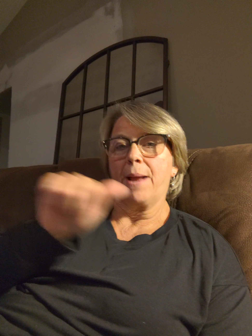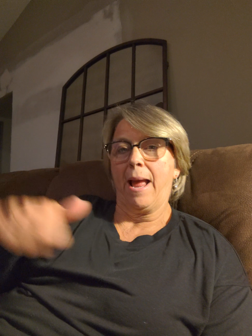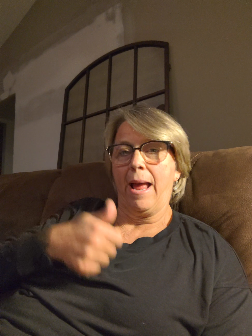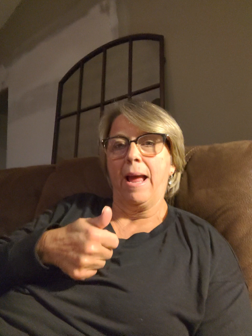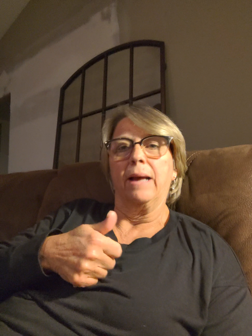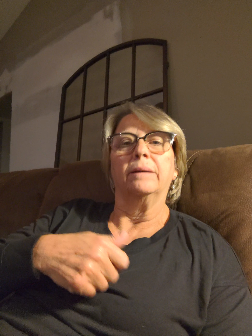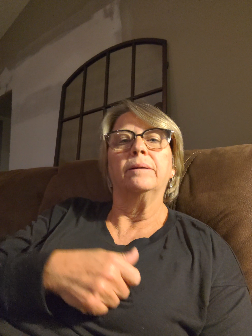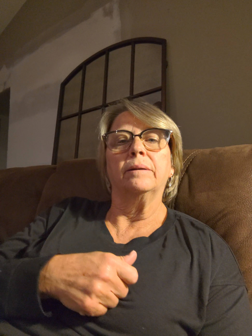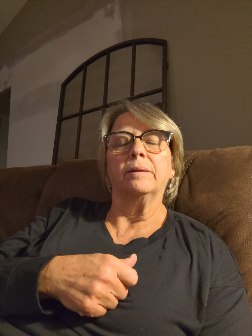beside